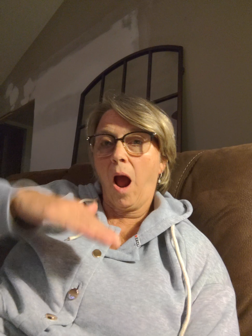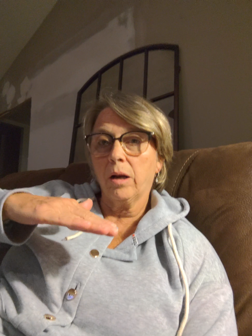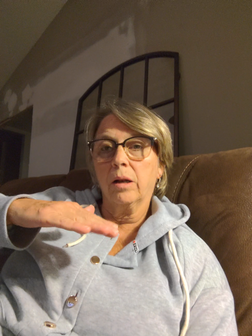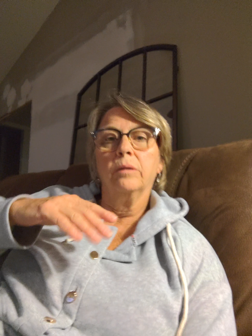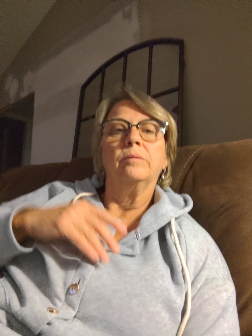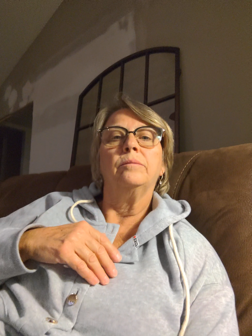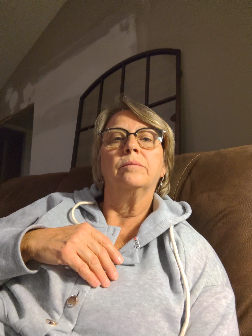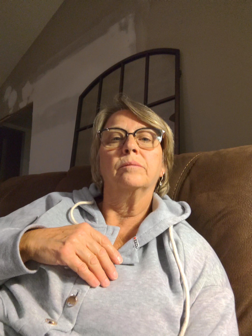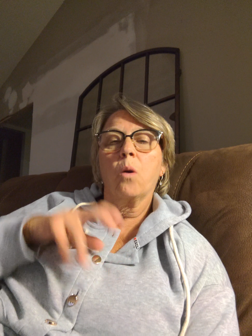on